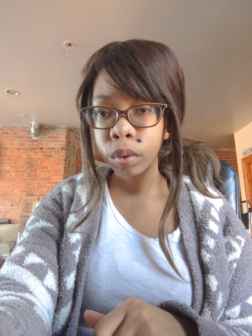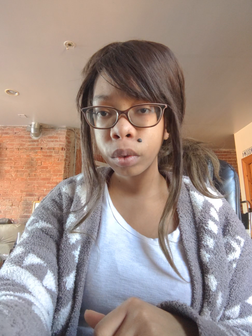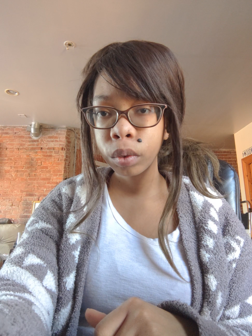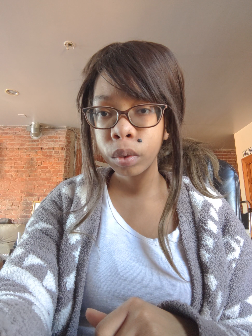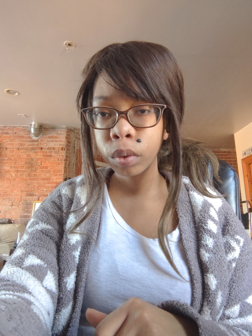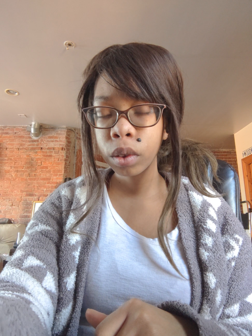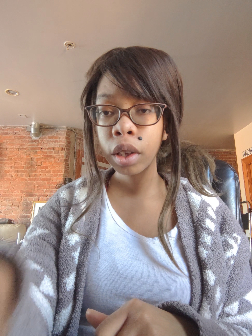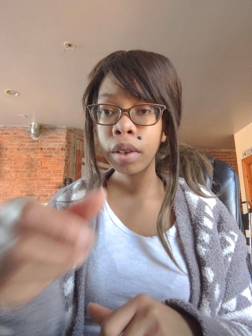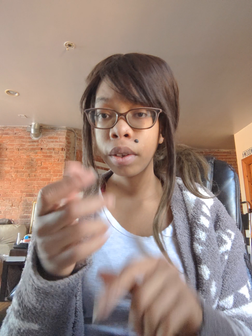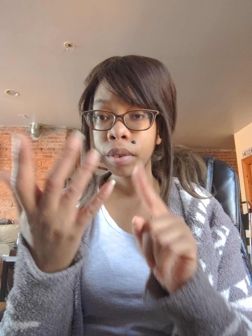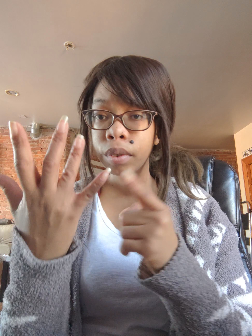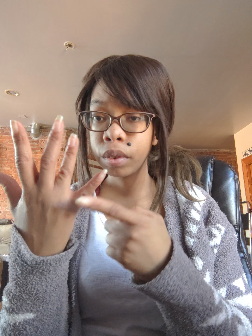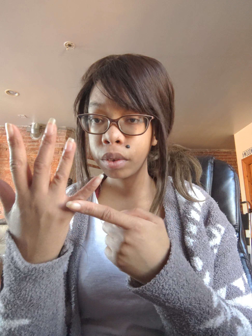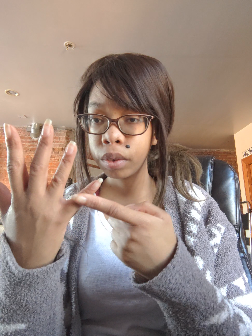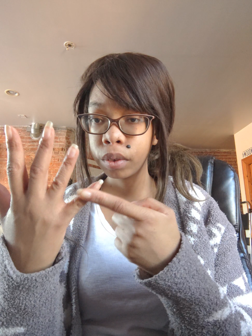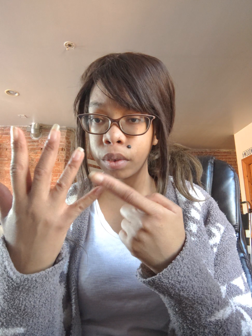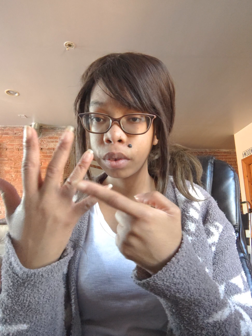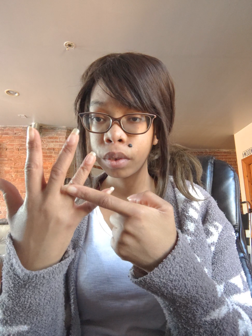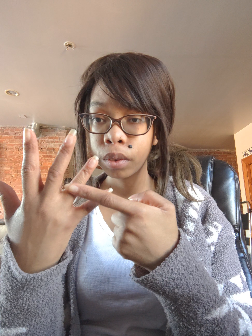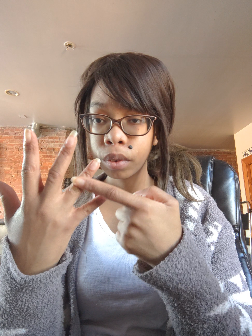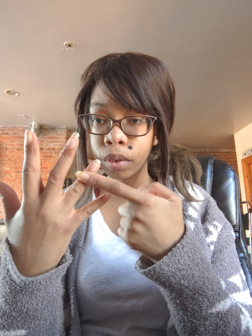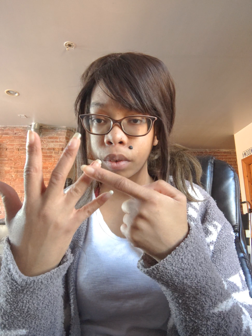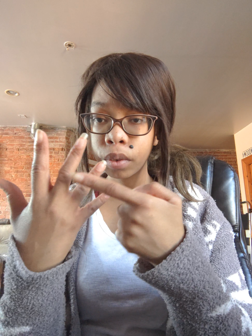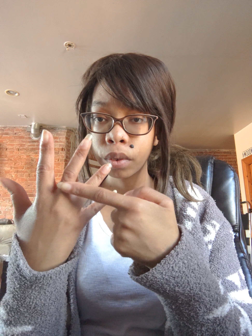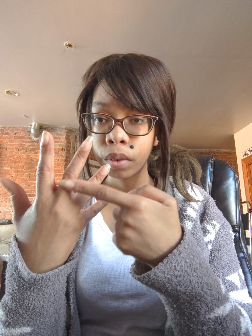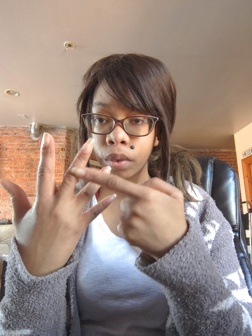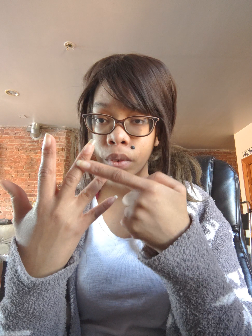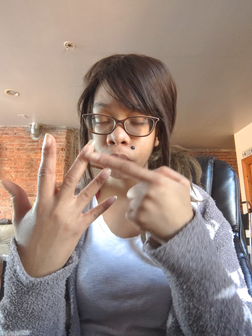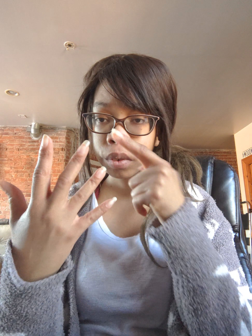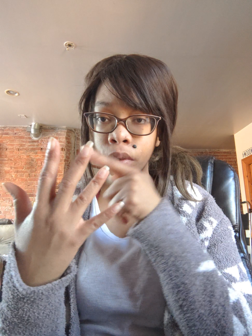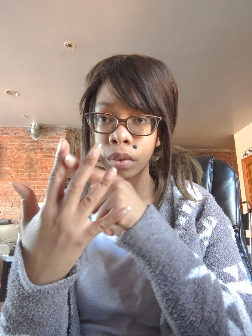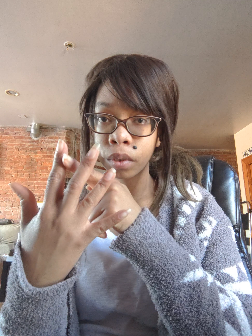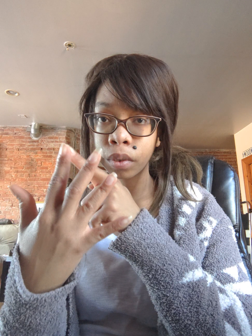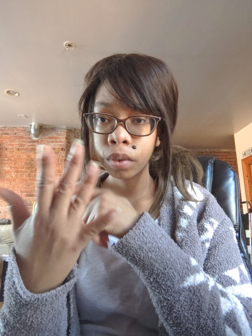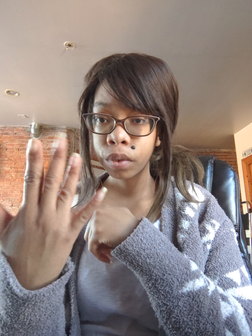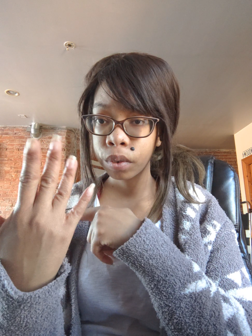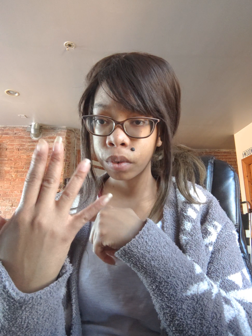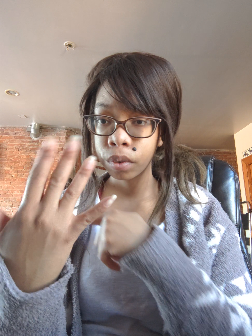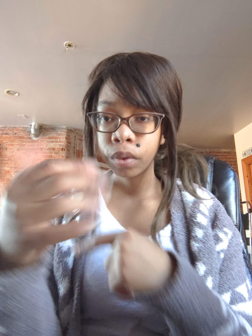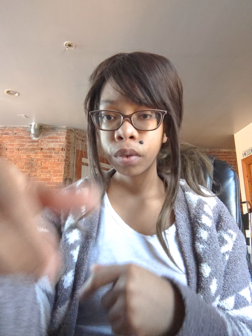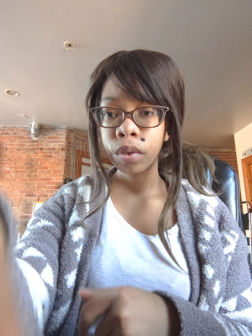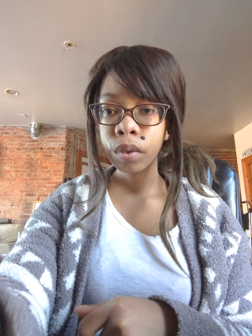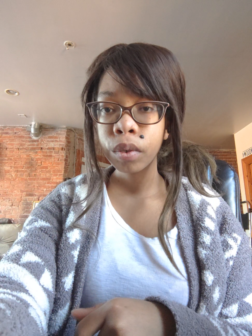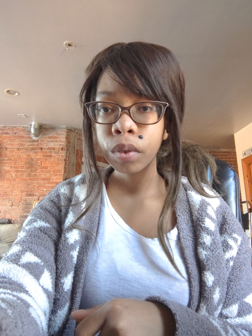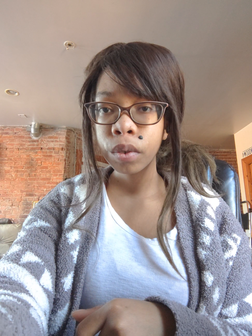finger